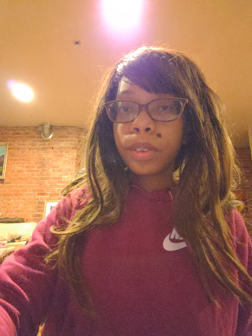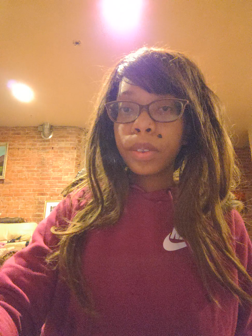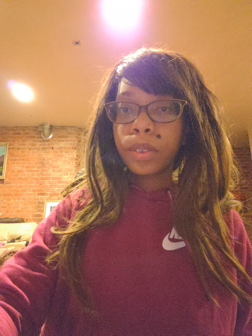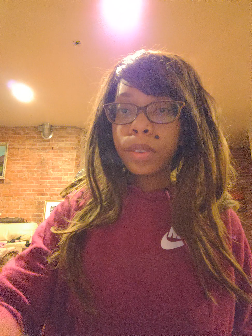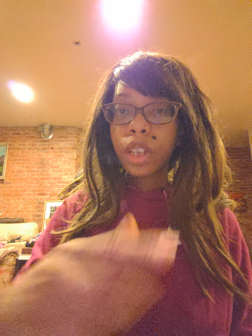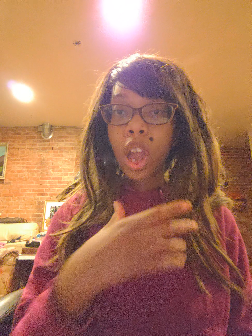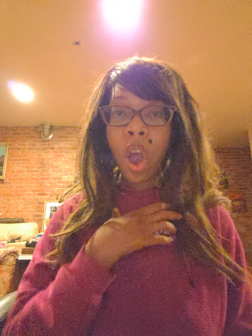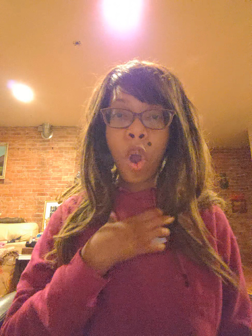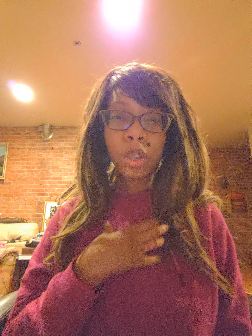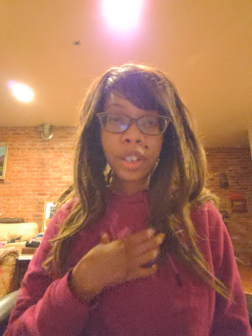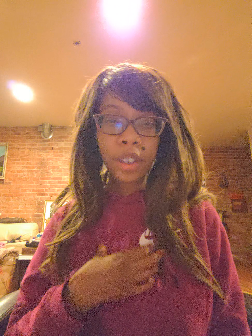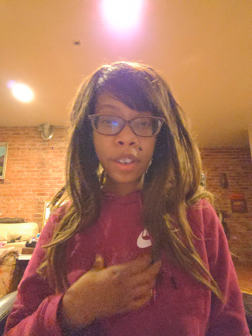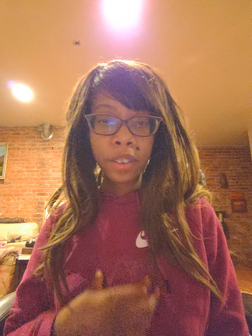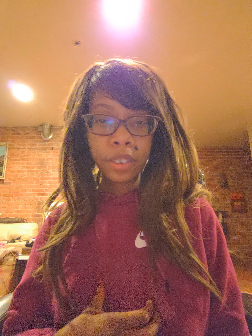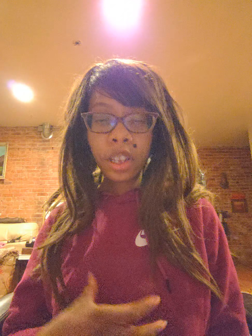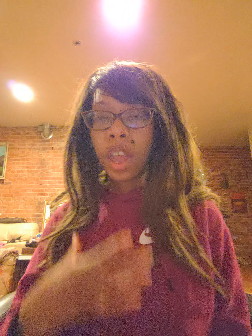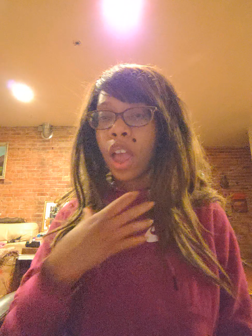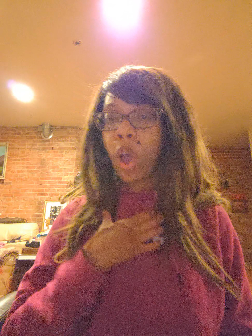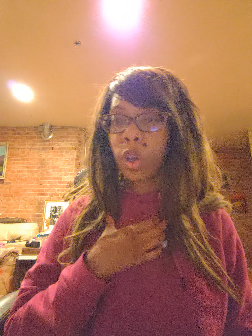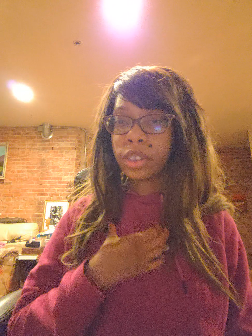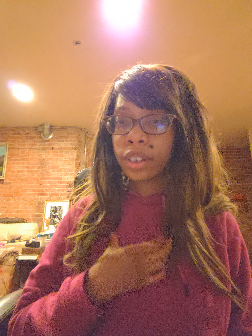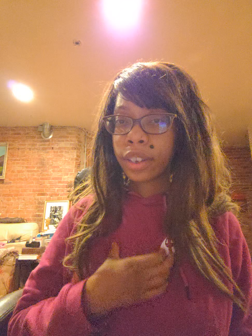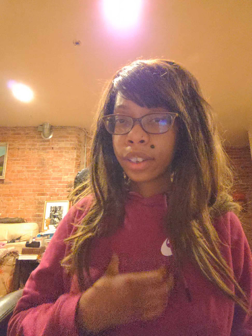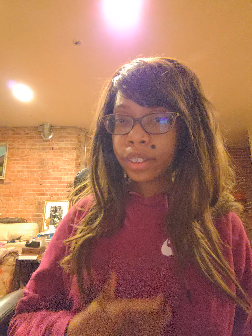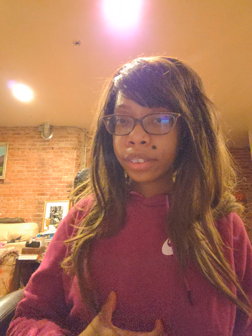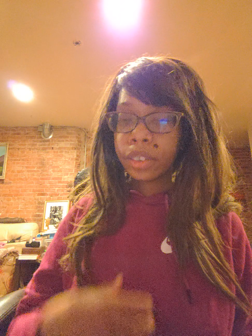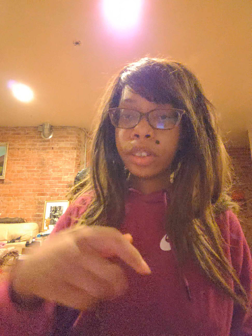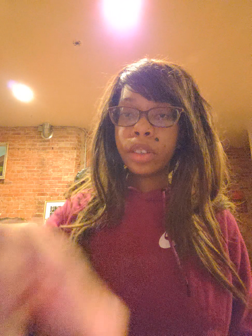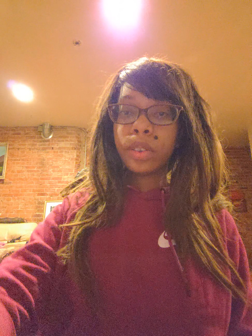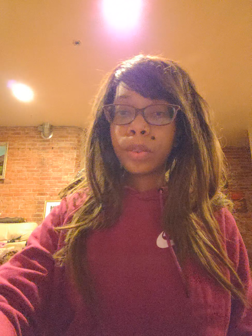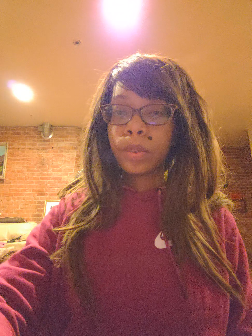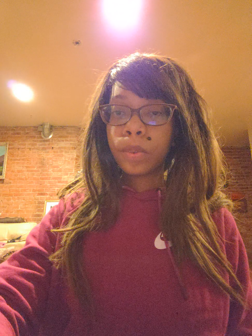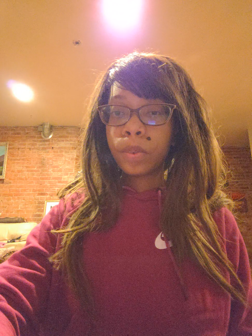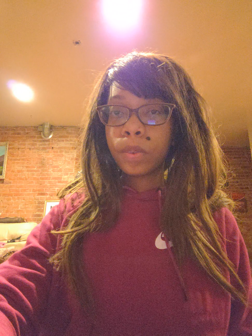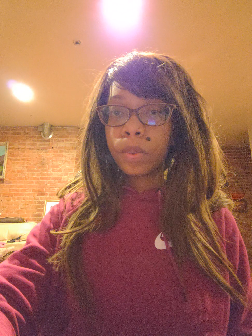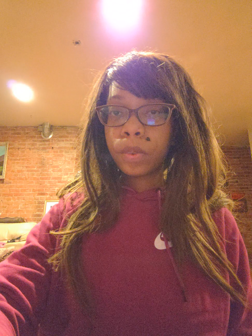hungry